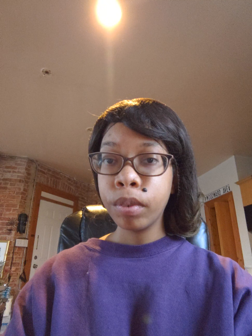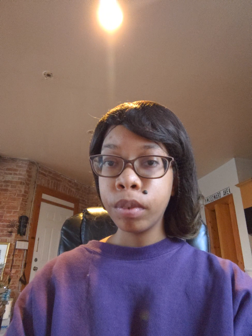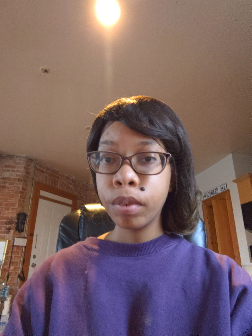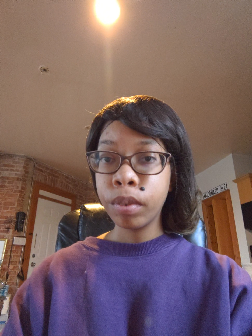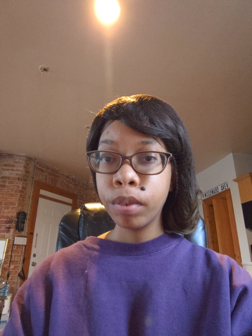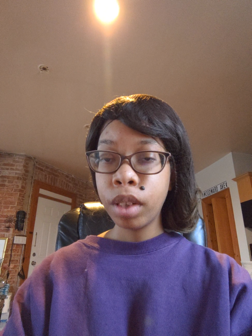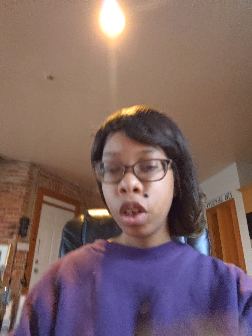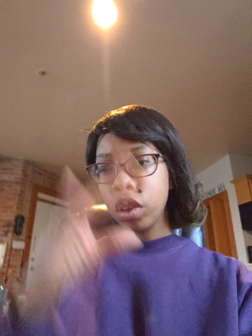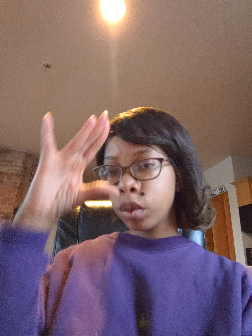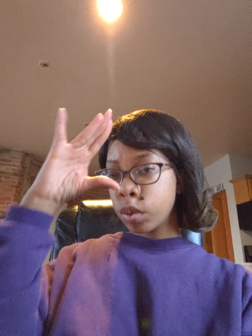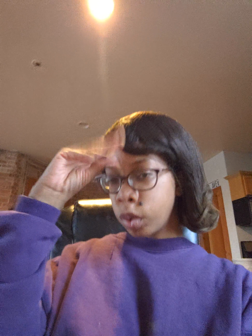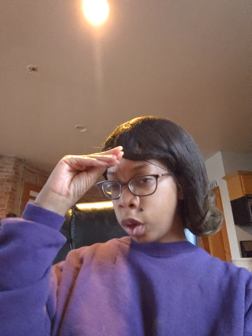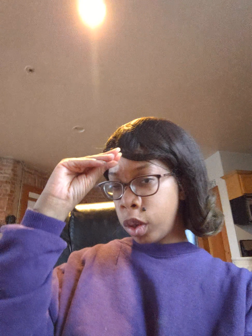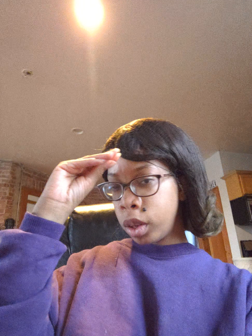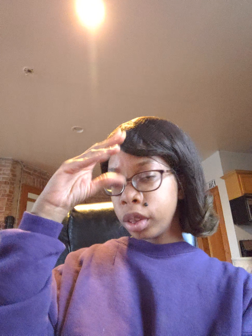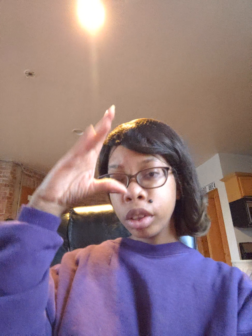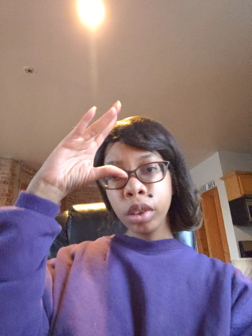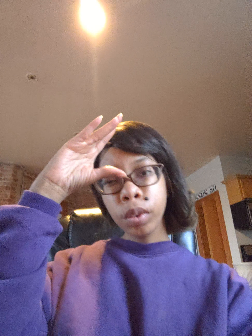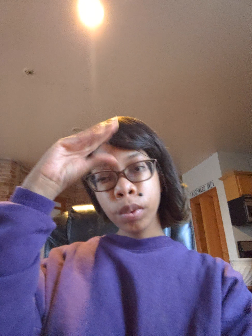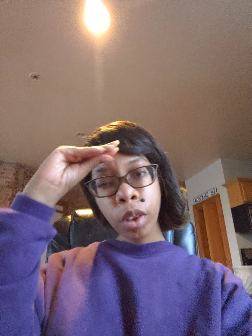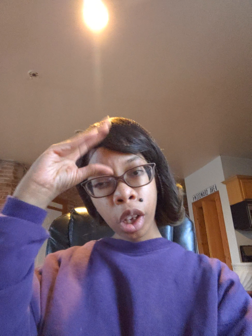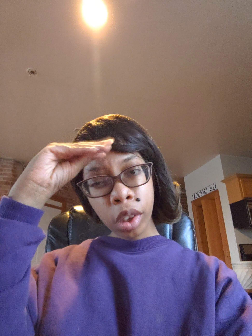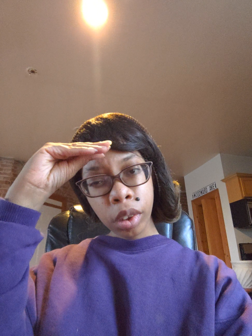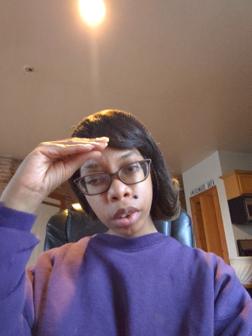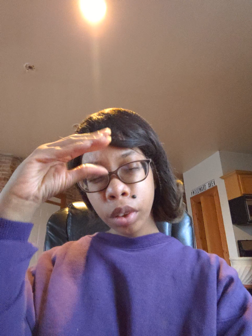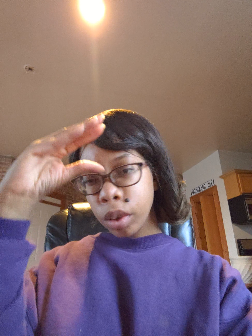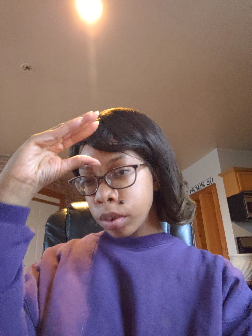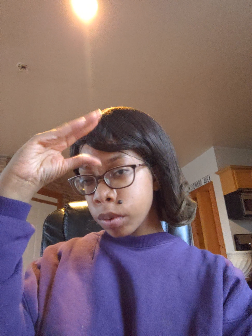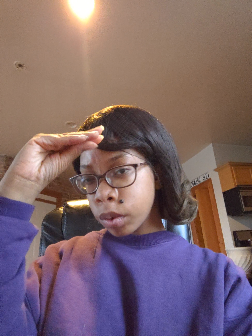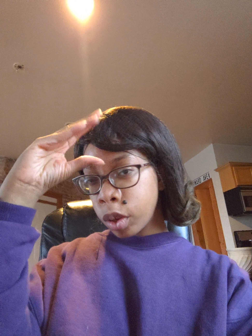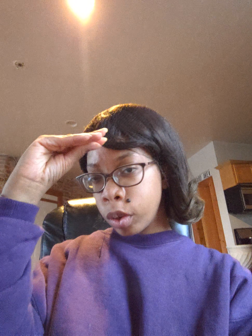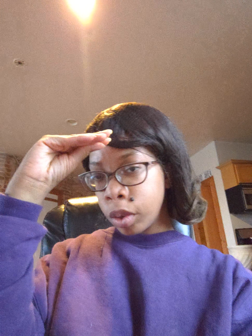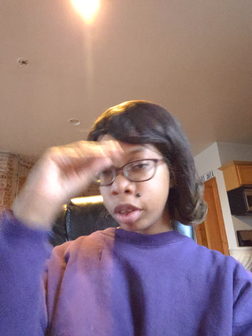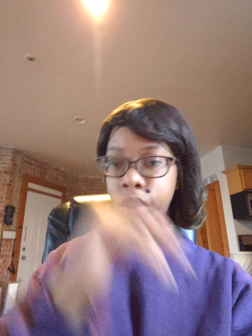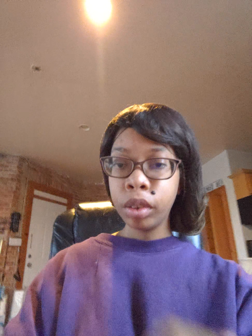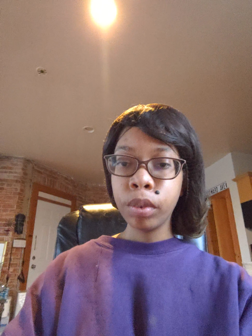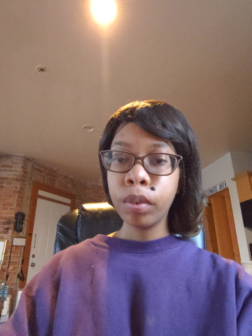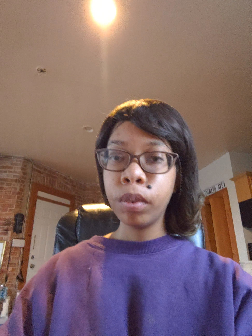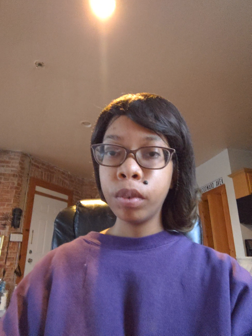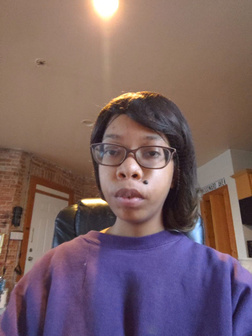boy